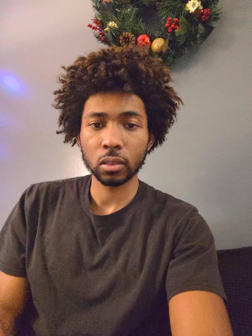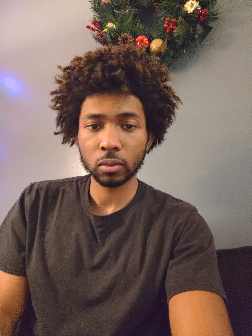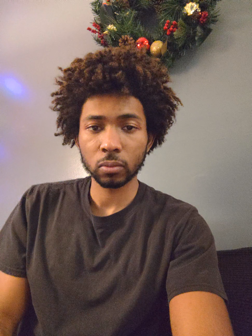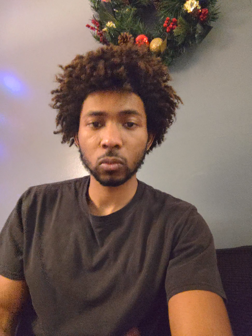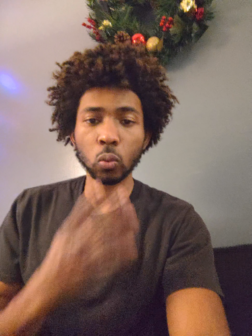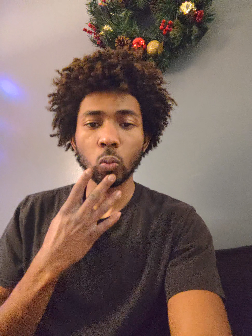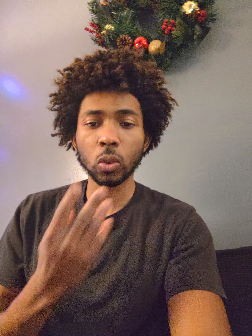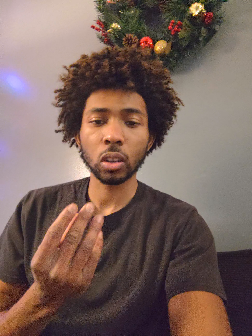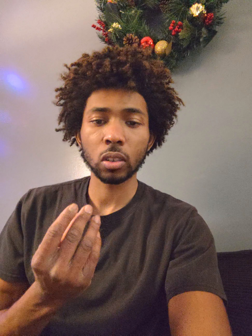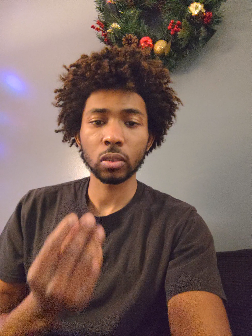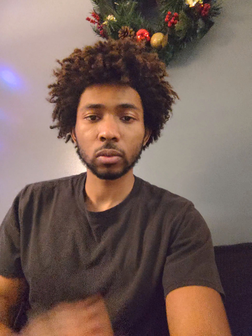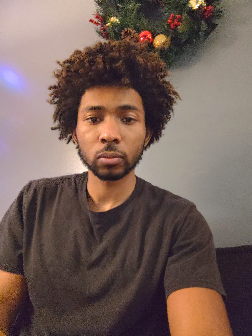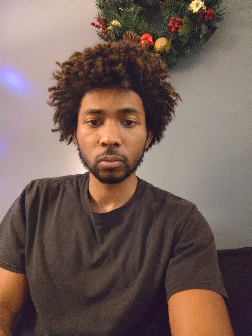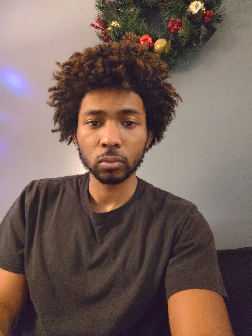wet